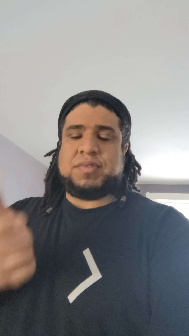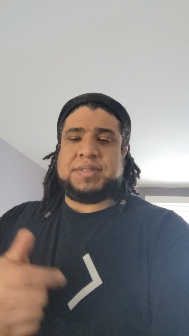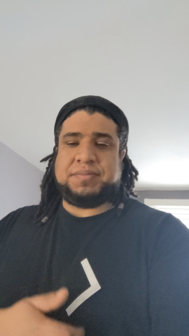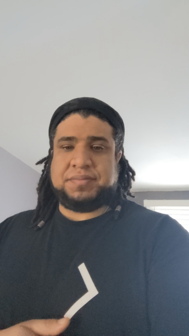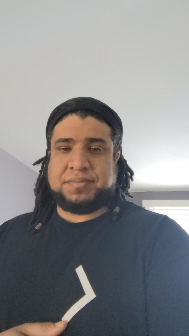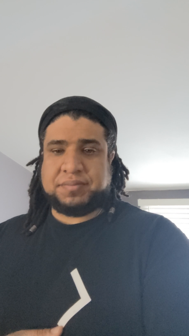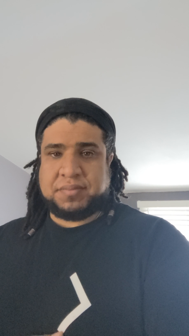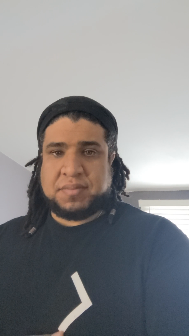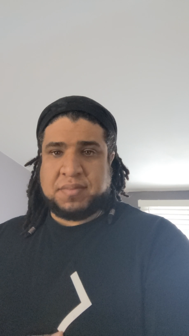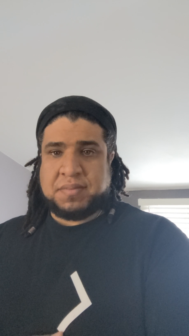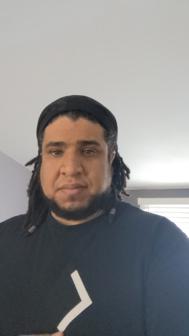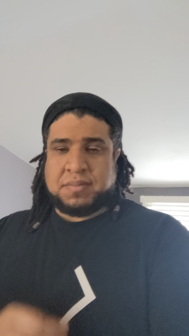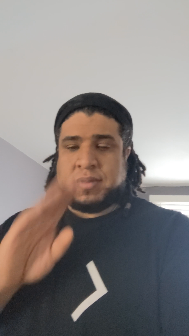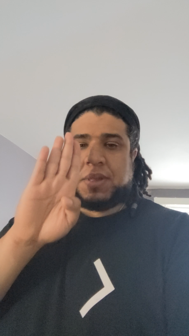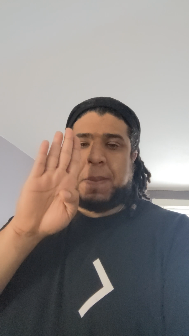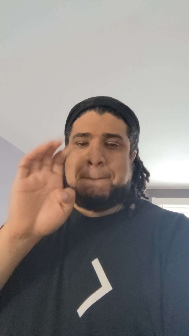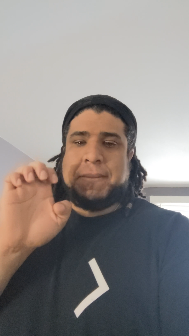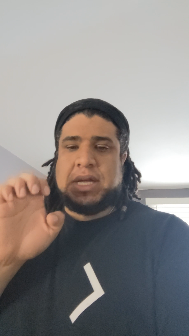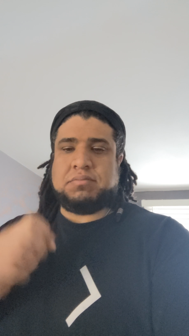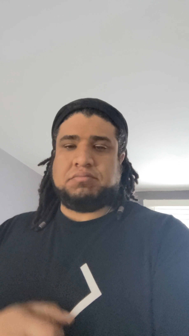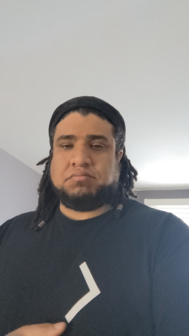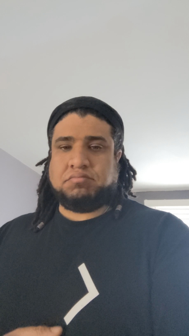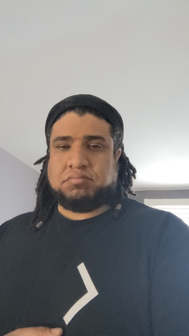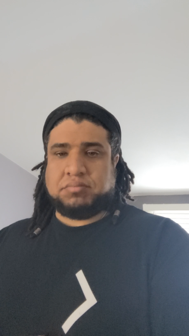be